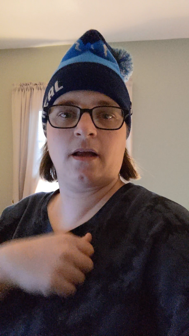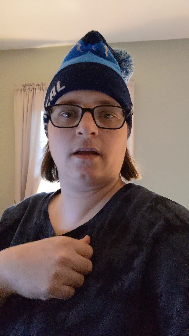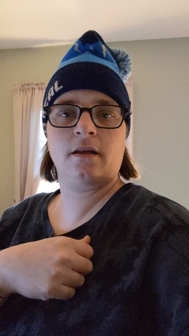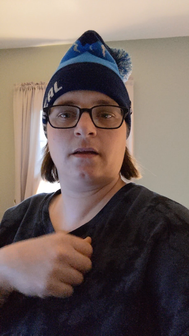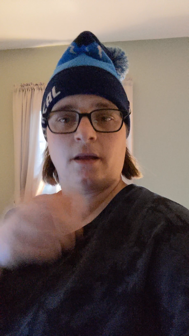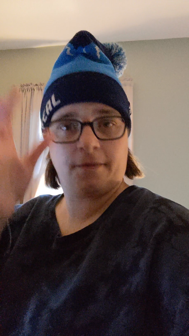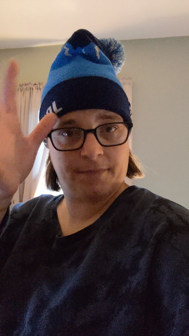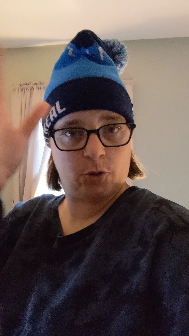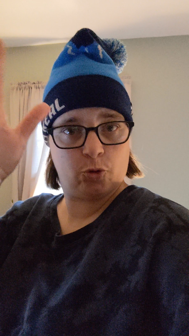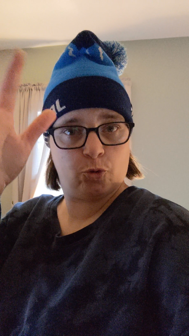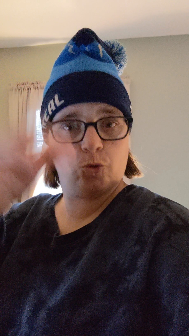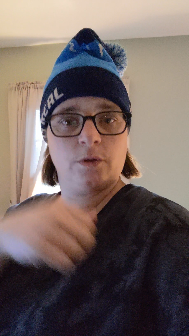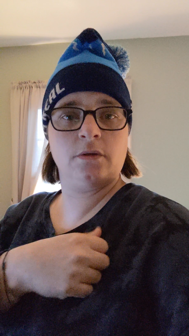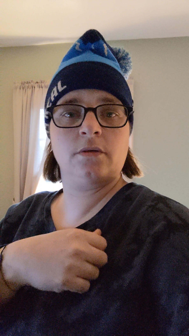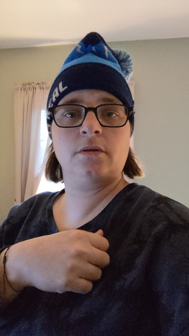moose